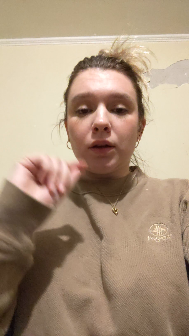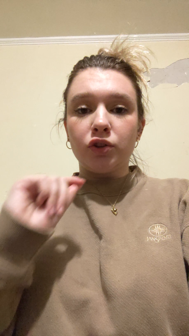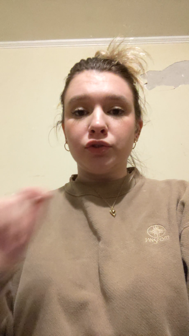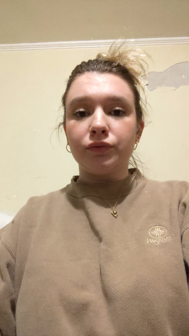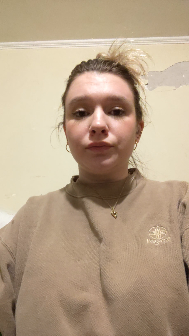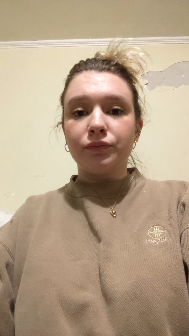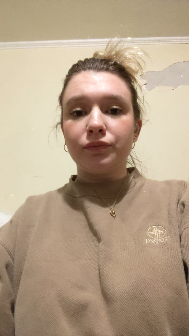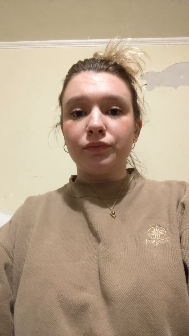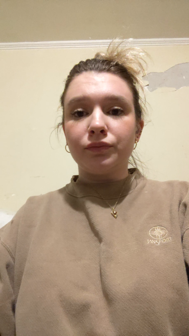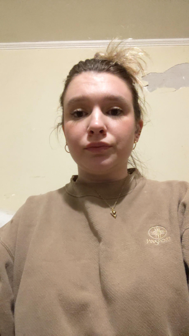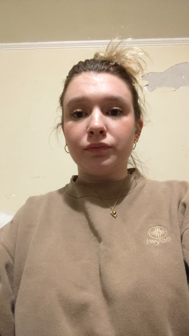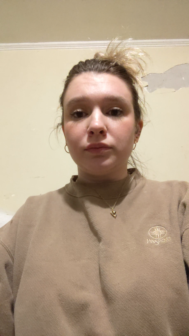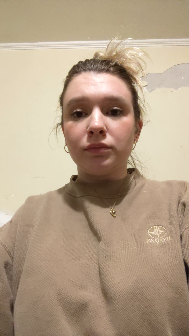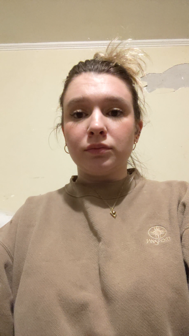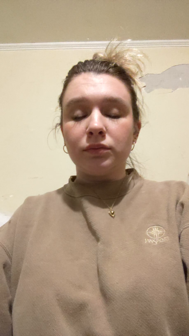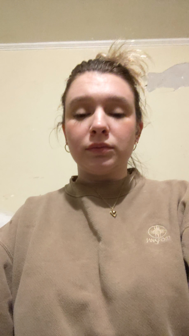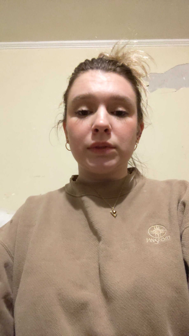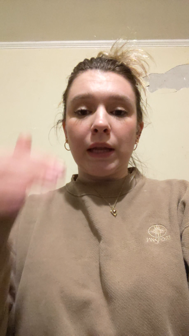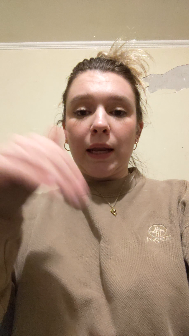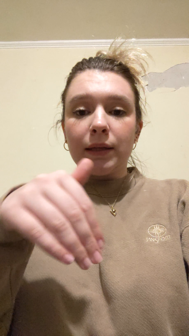night night